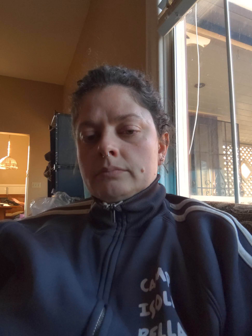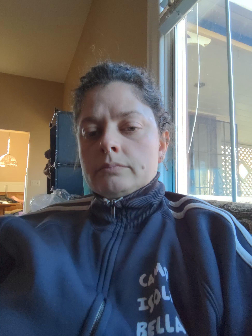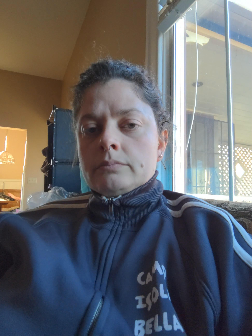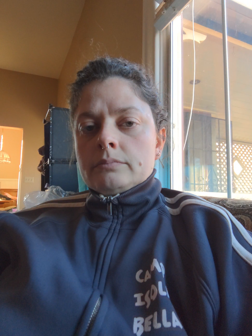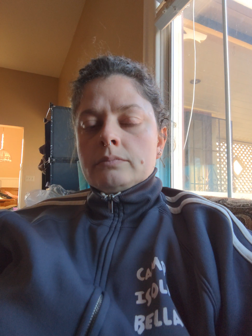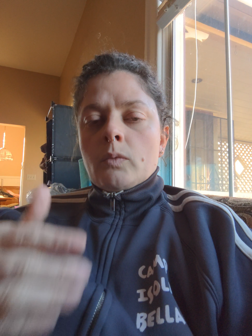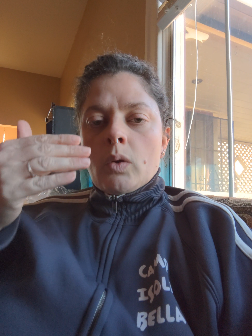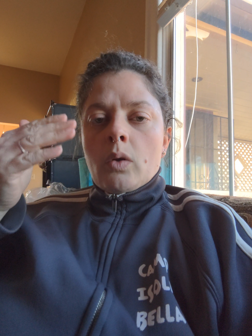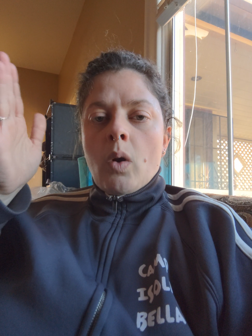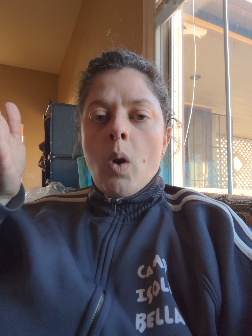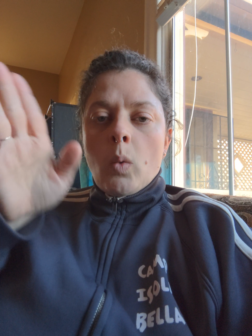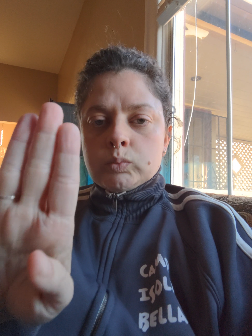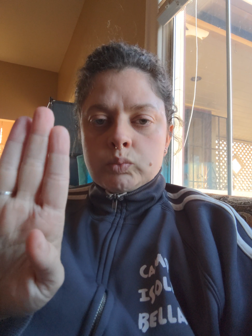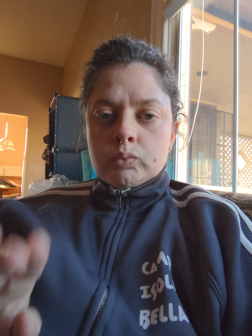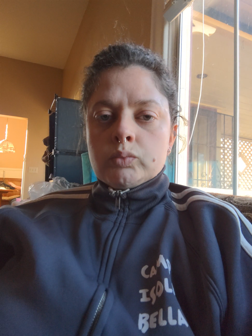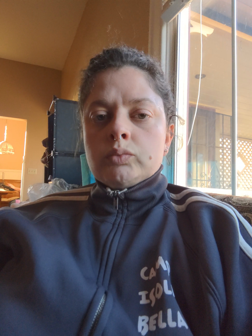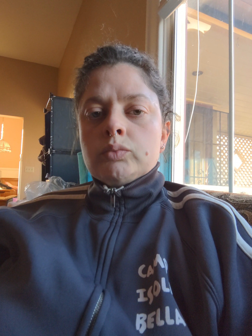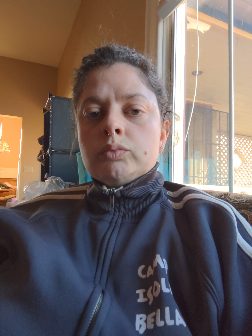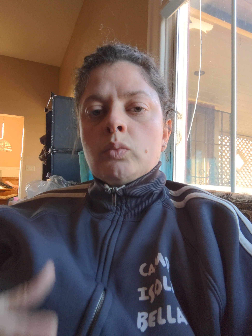close